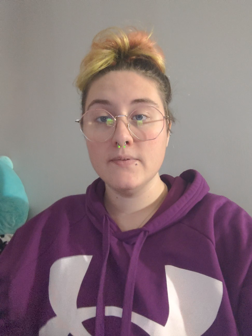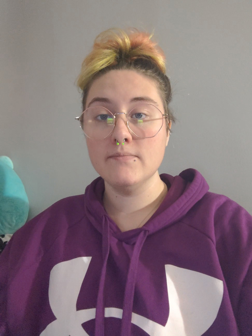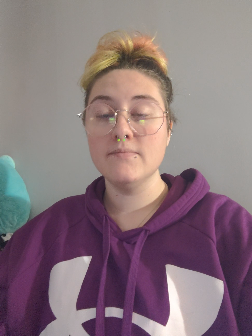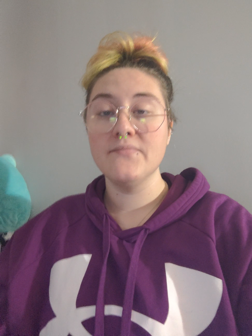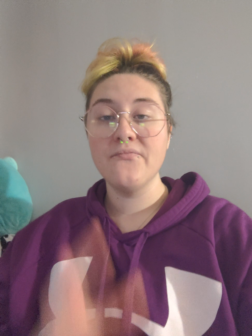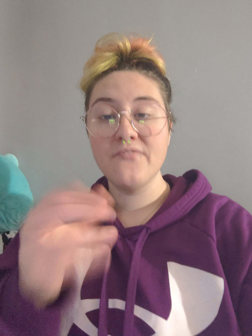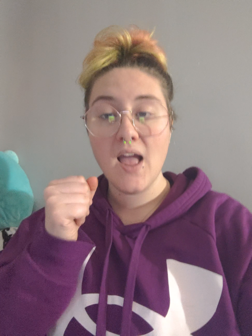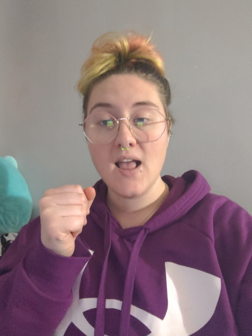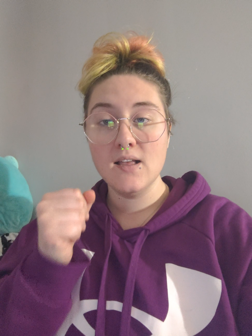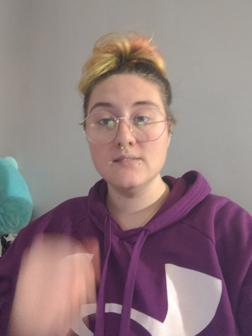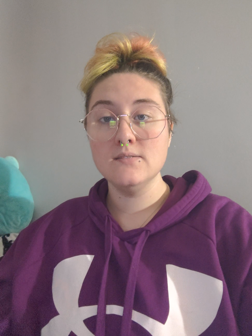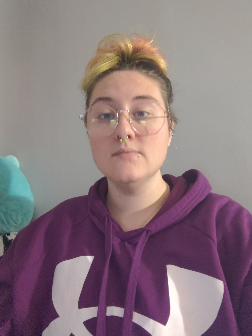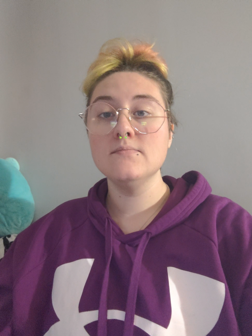fast